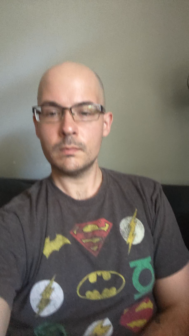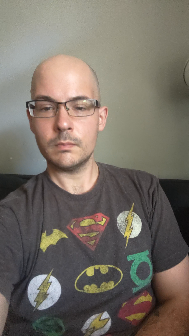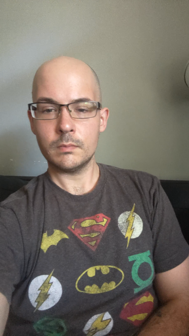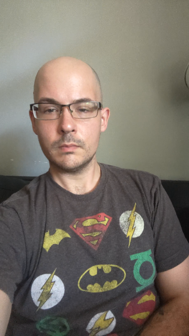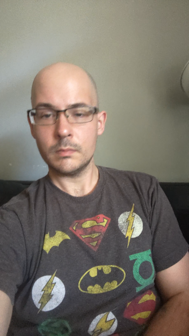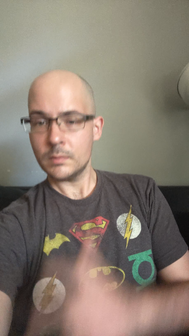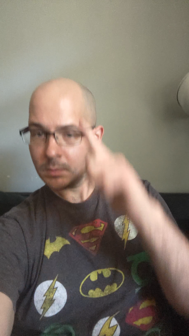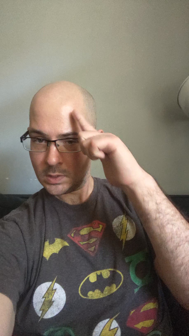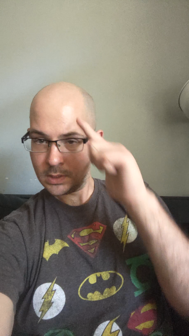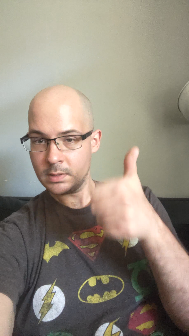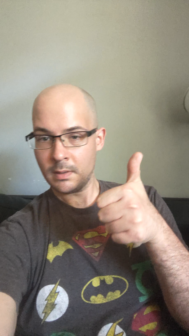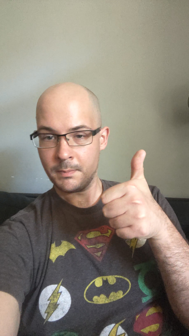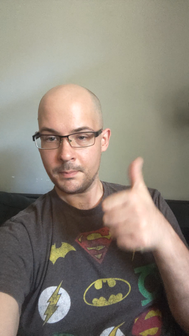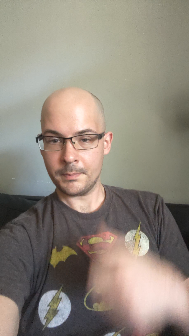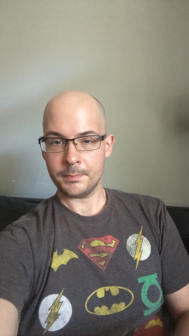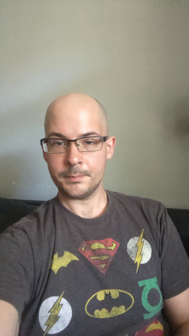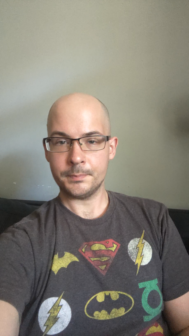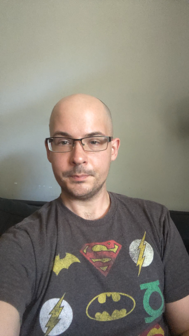dime